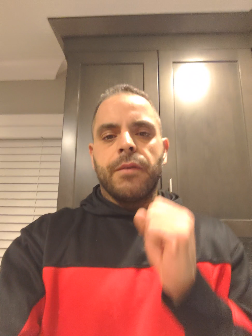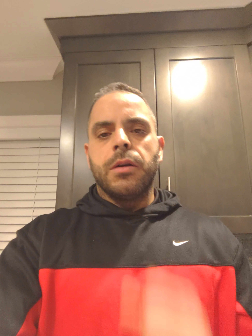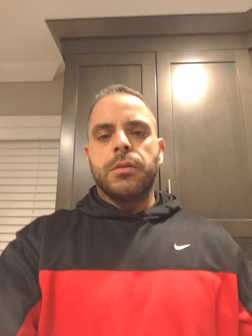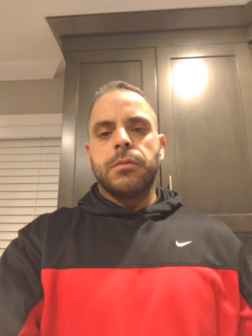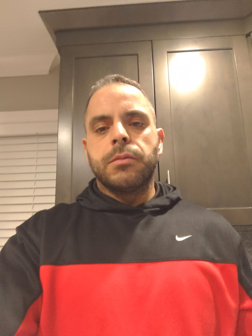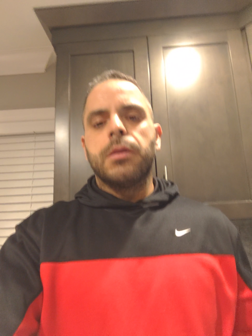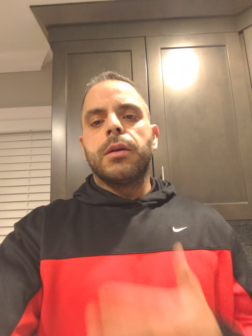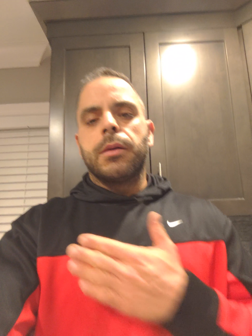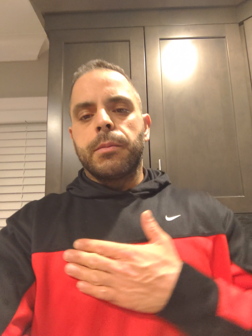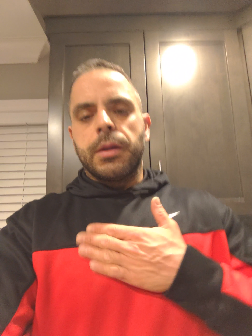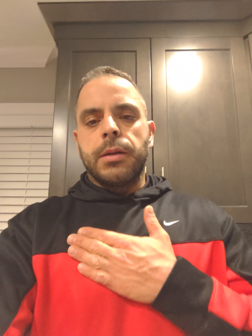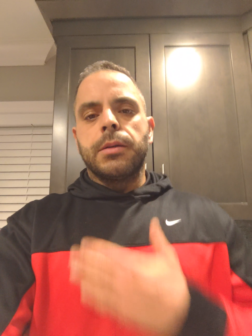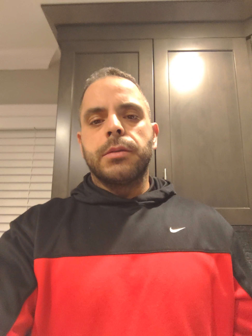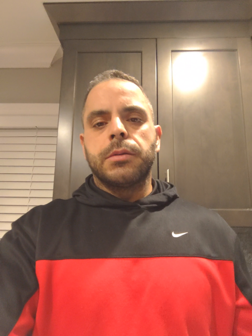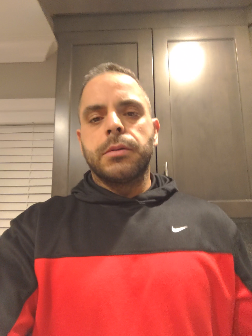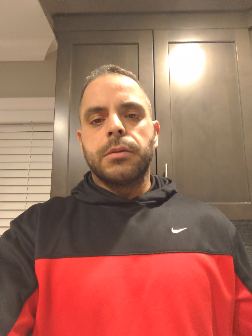please